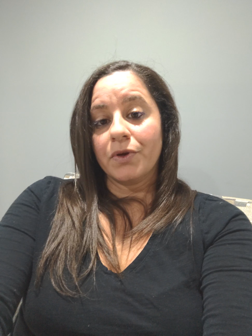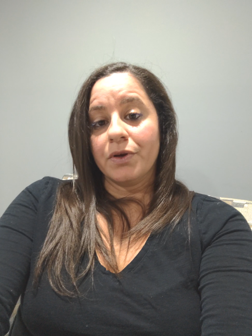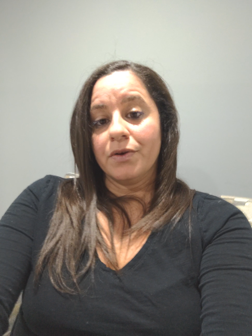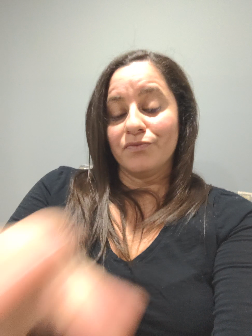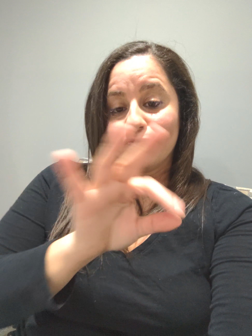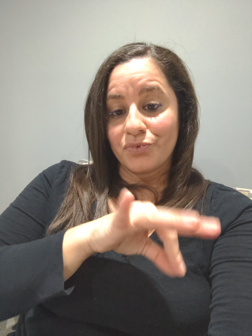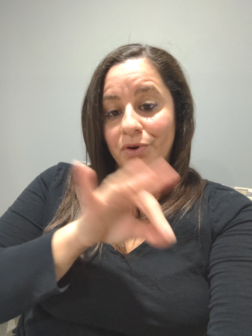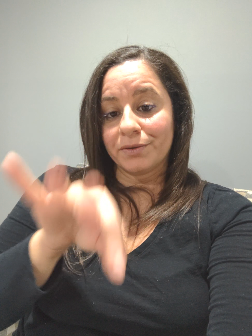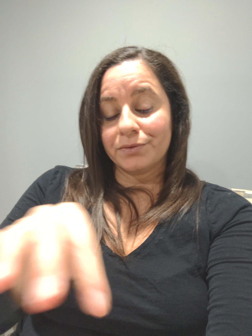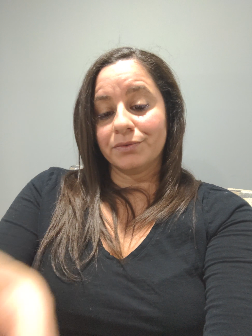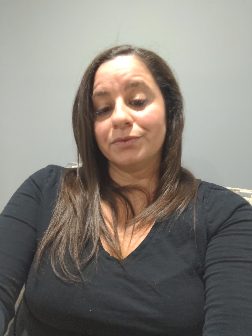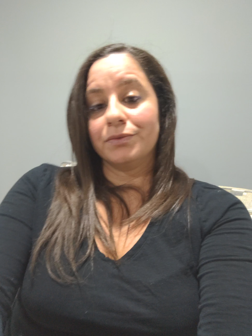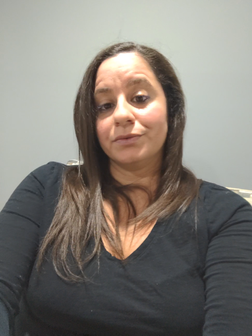french fries